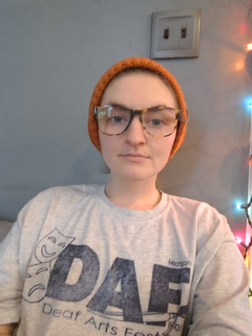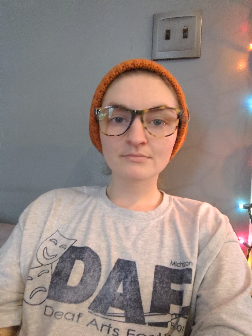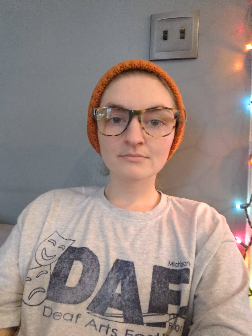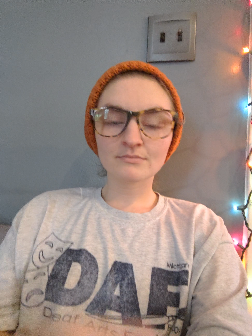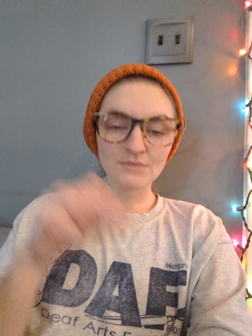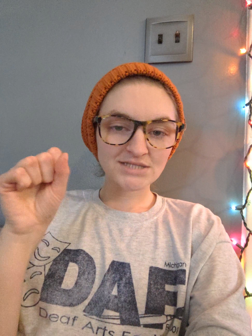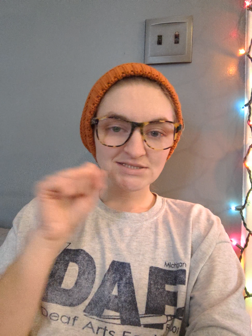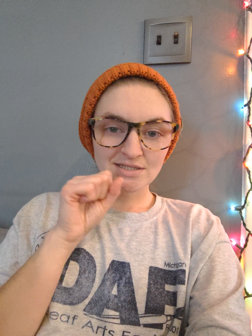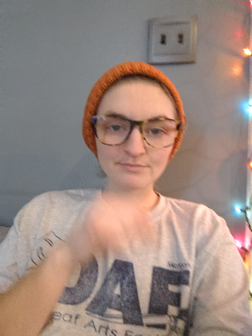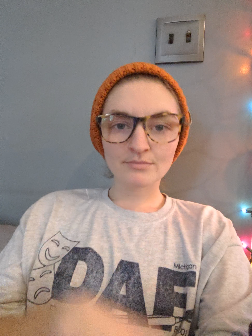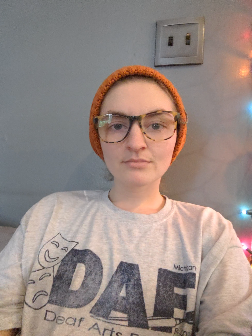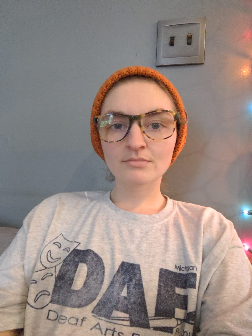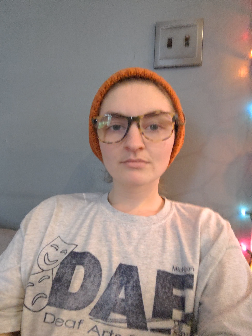carrot